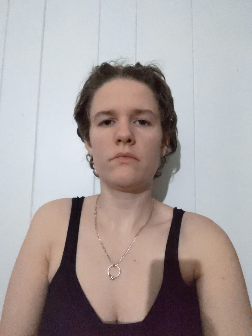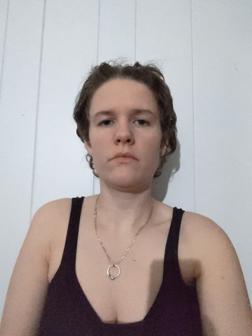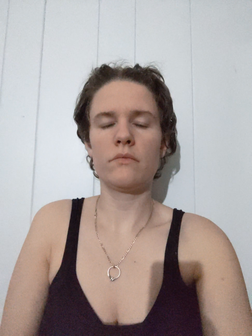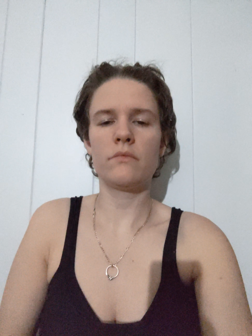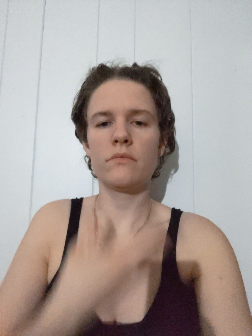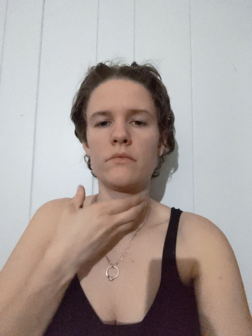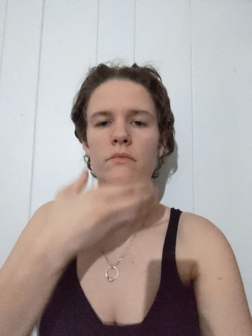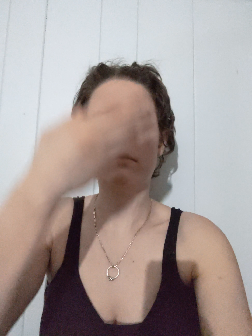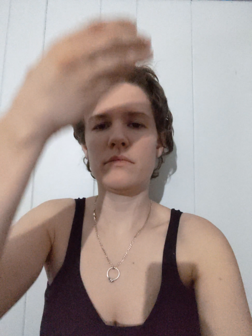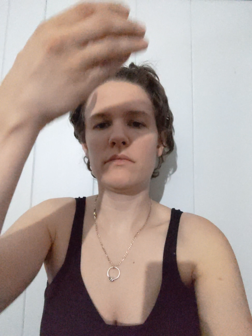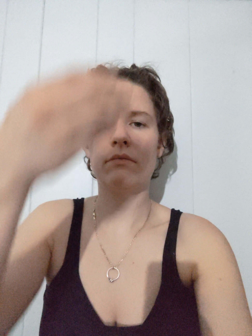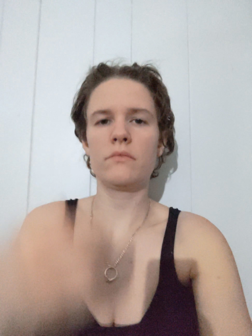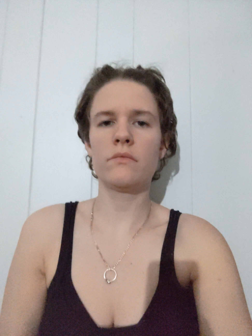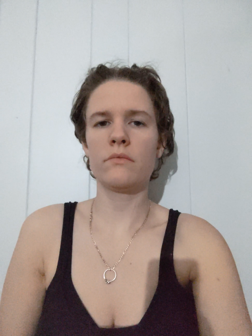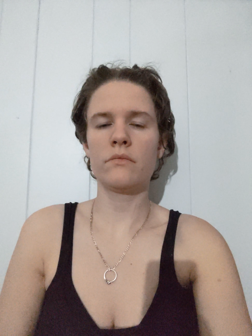giraffe